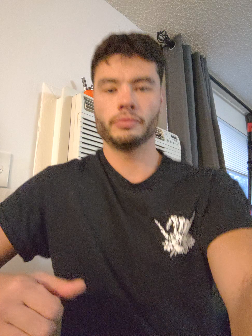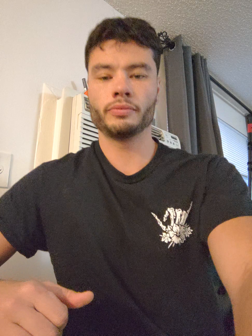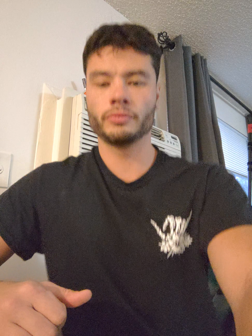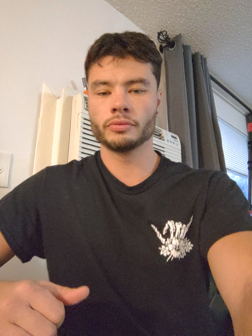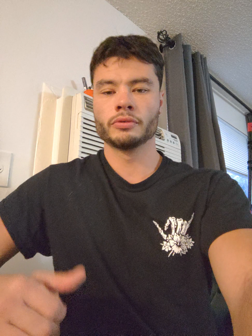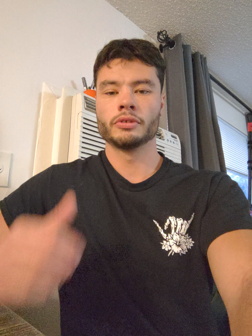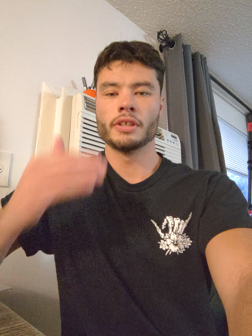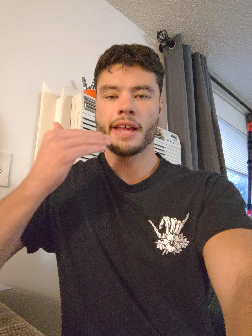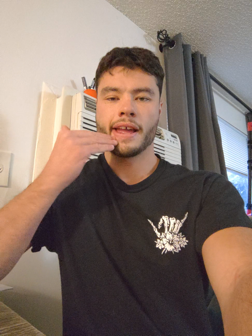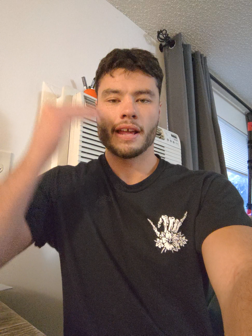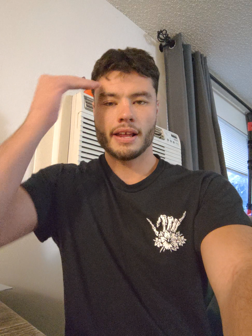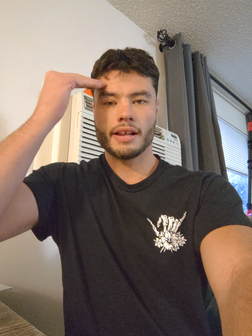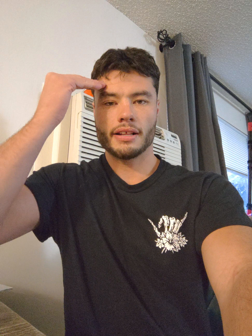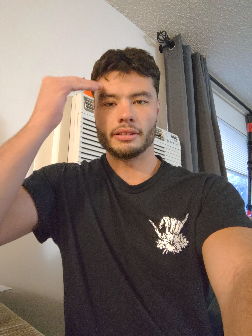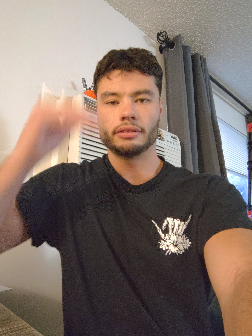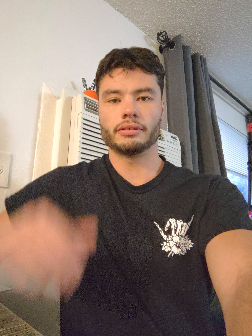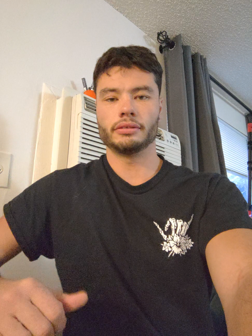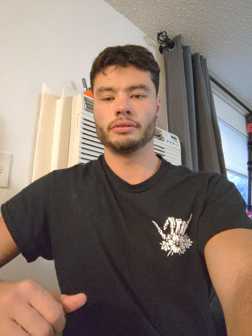head